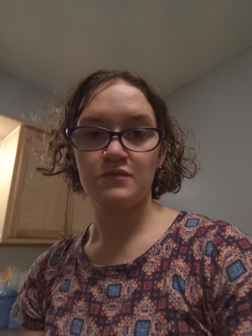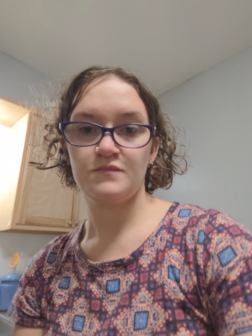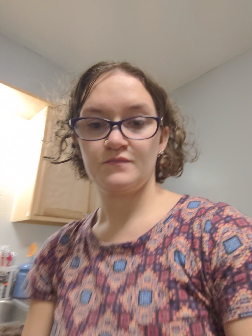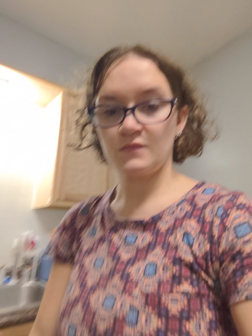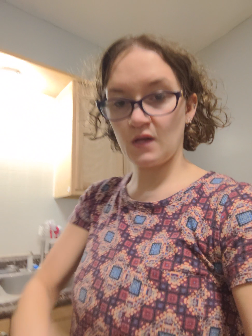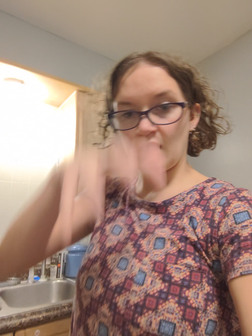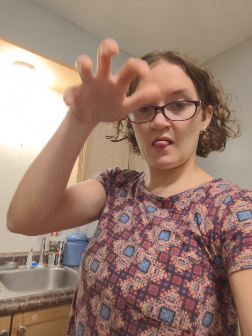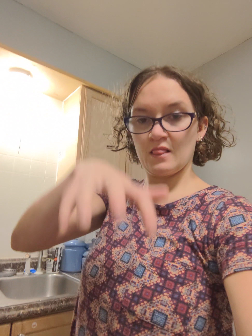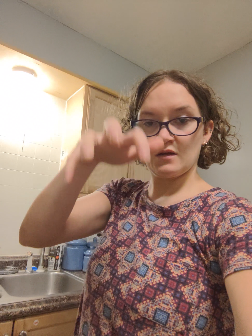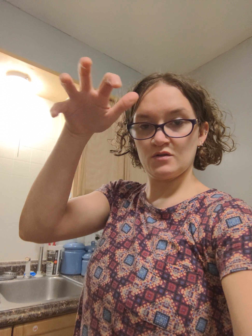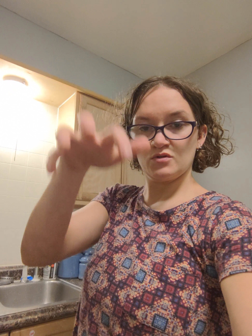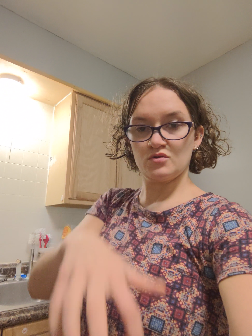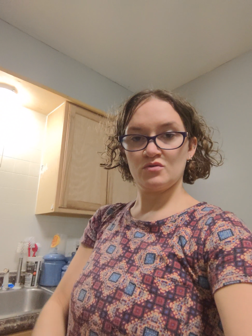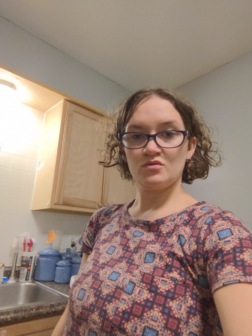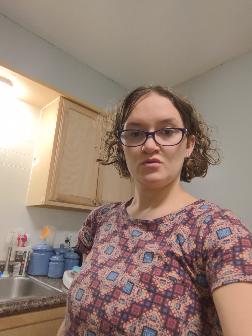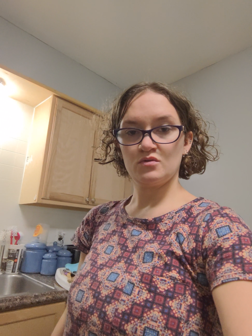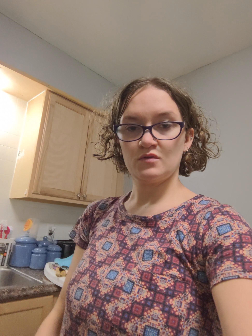alligator